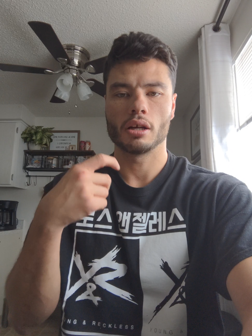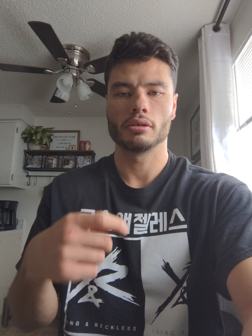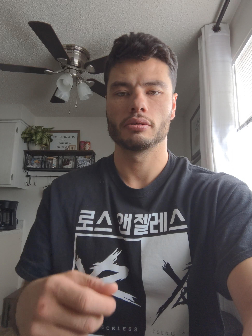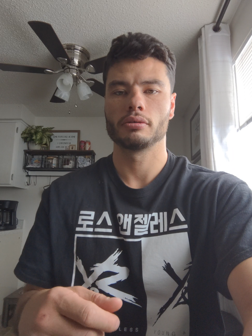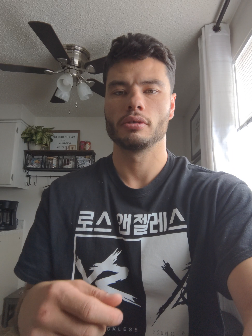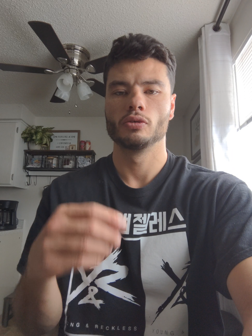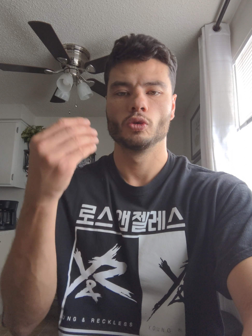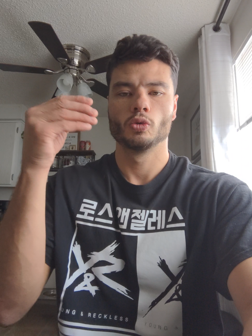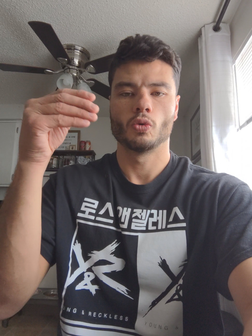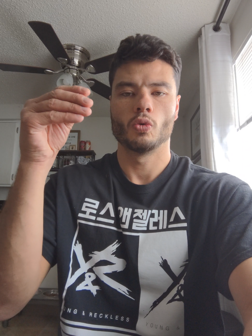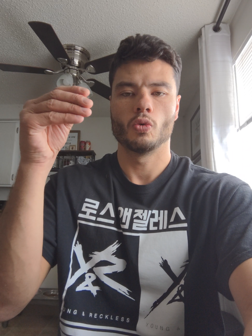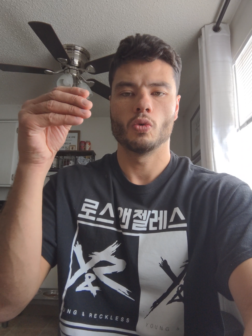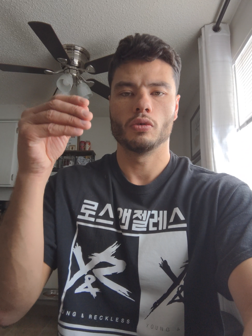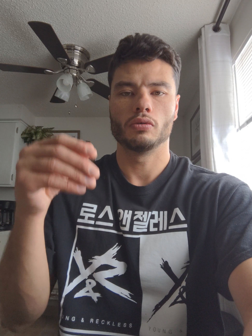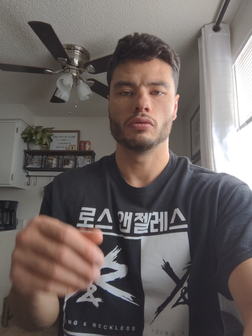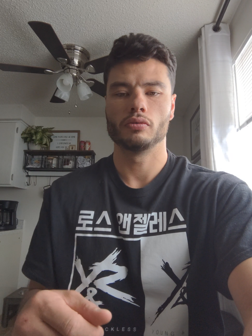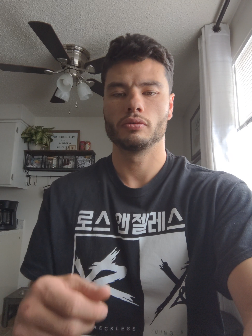store